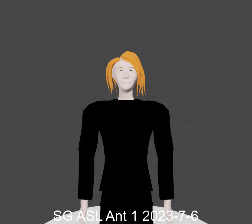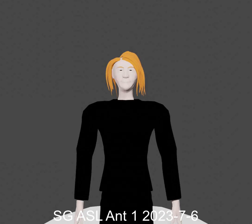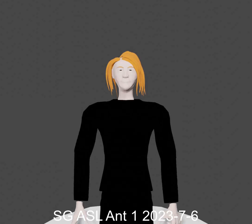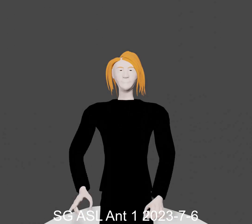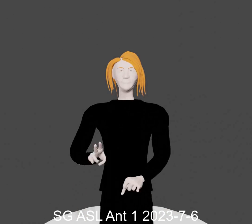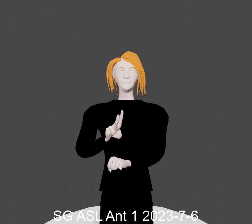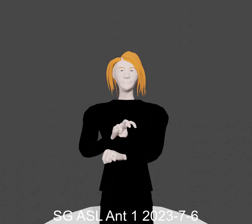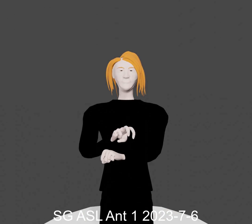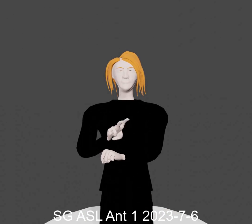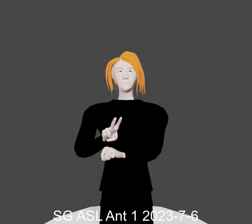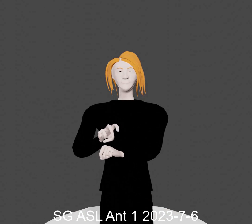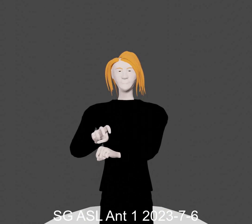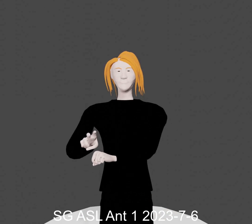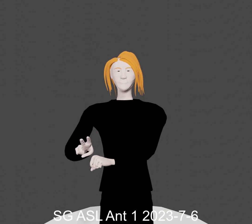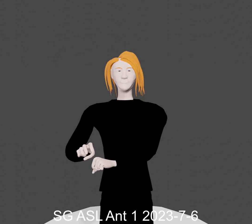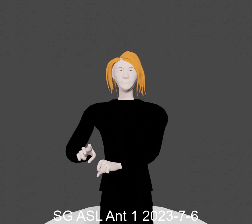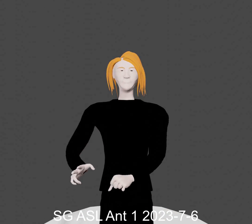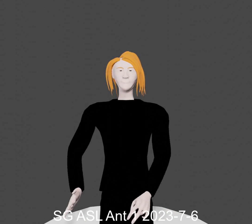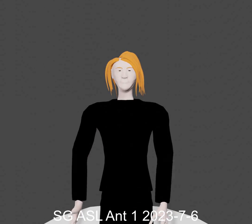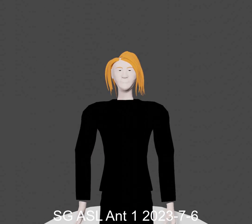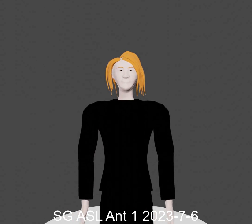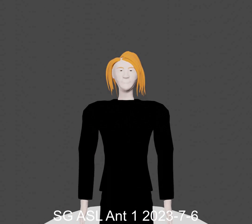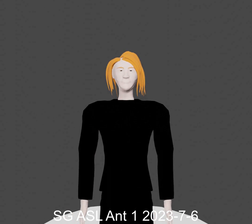Ant